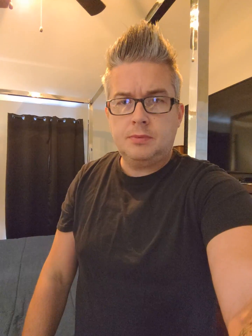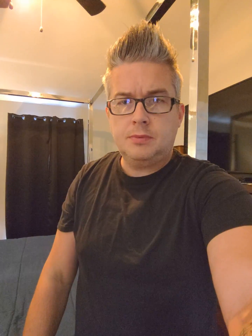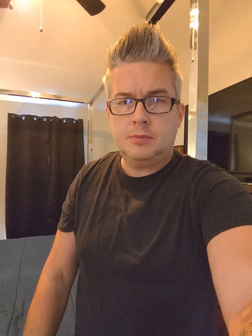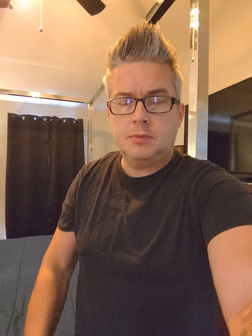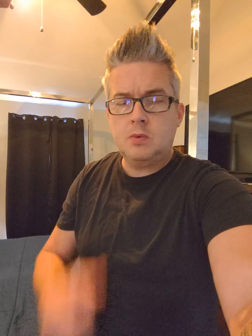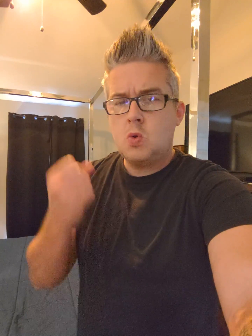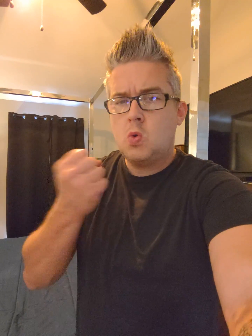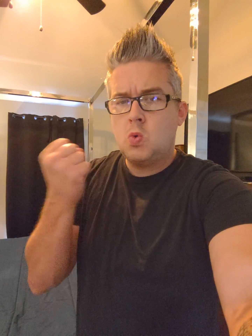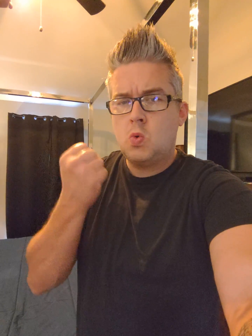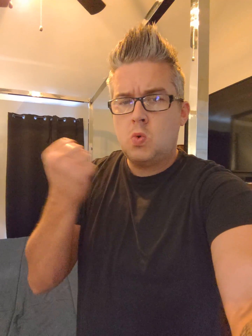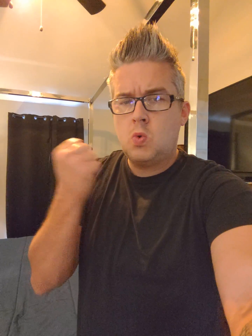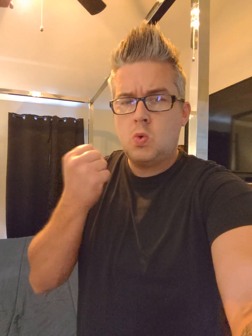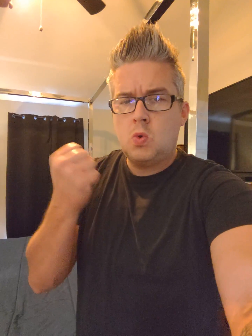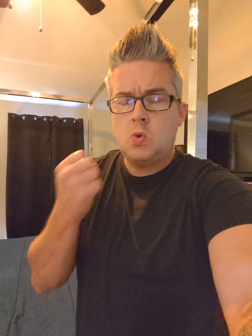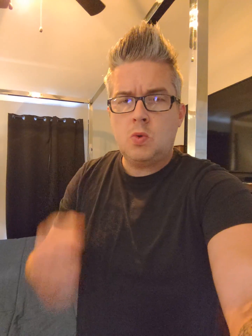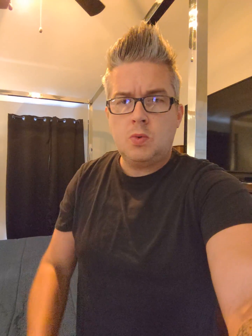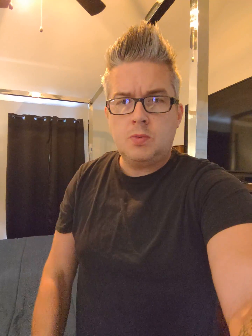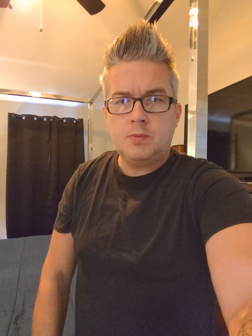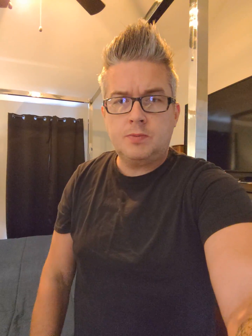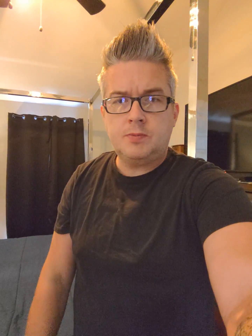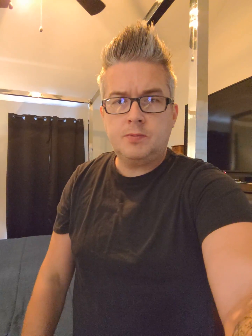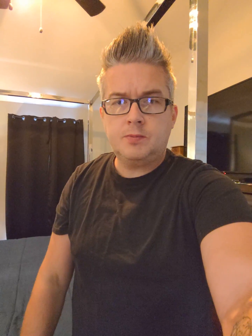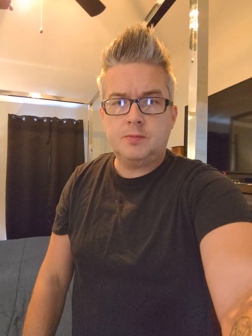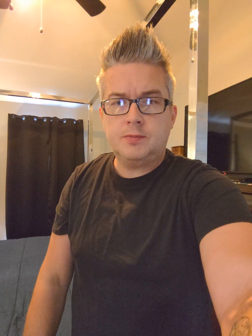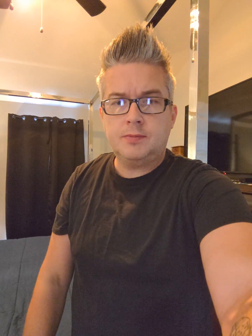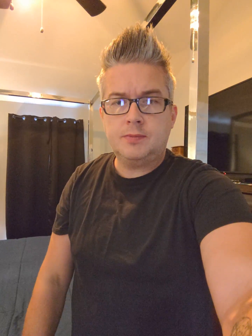hold